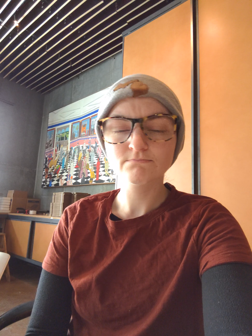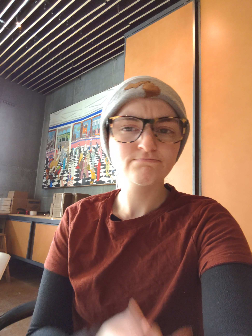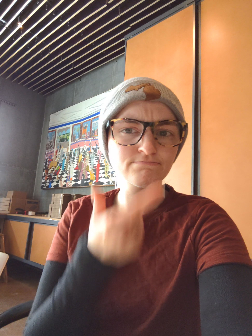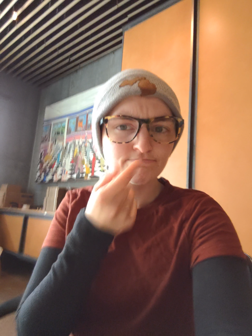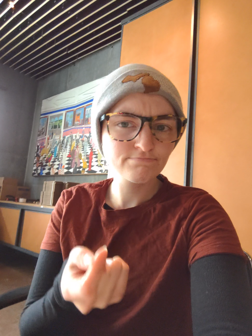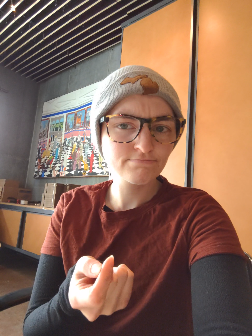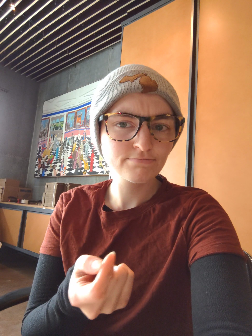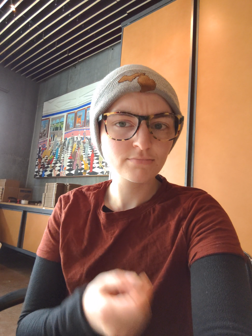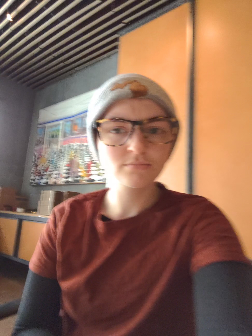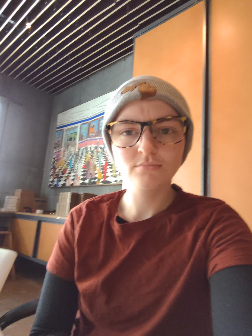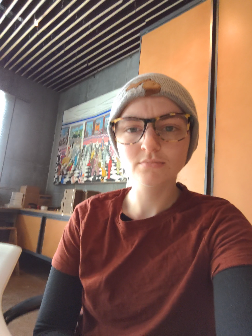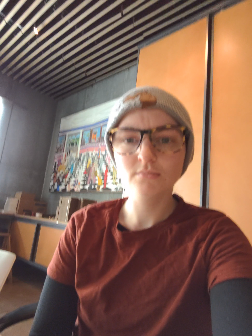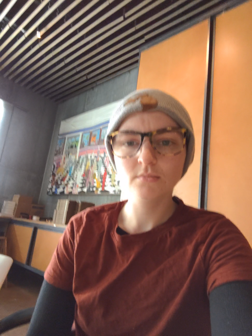into